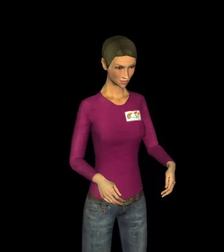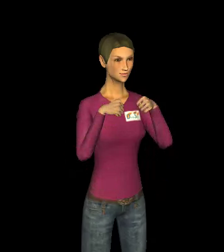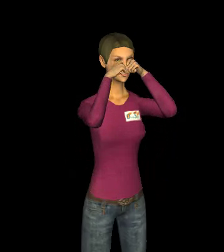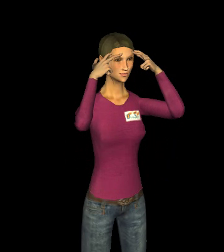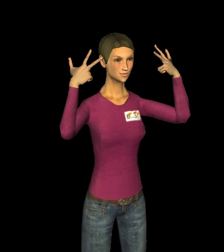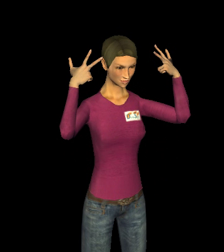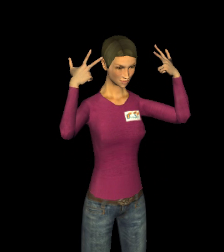قط